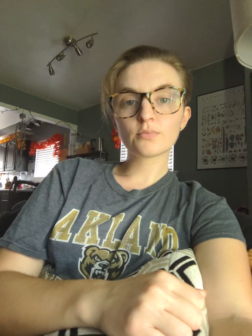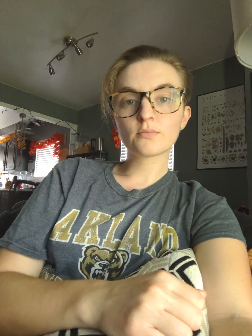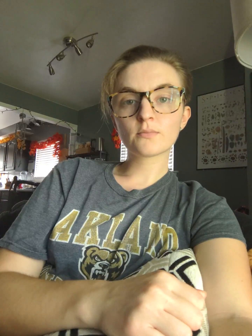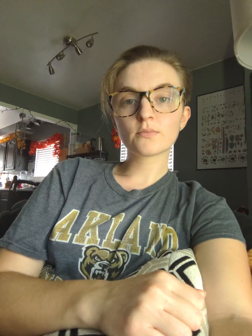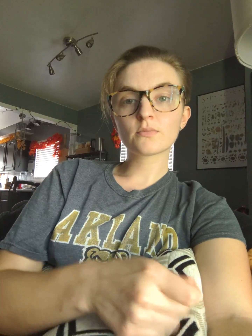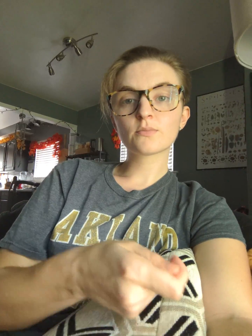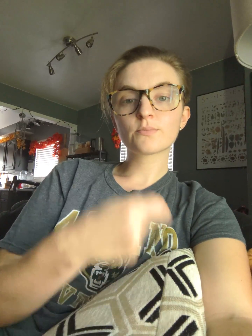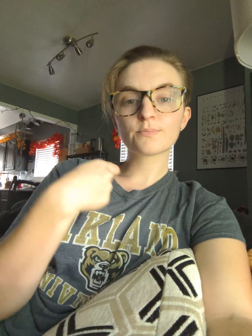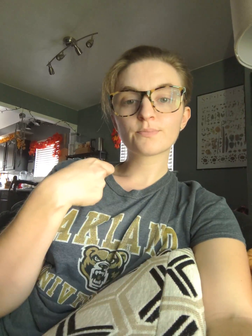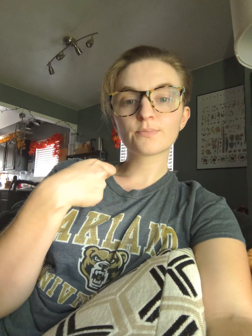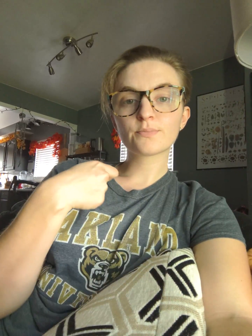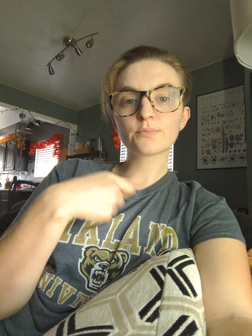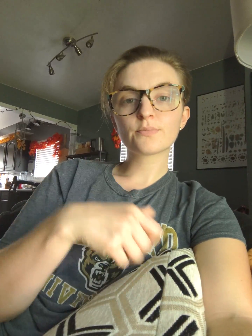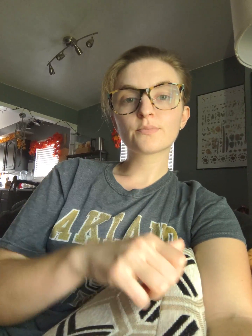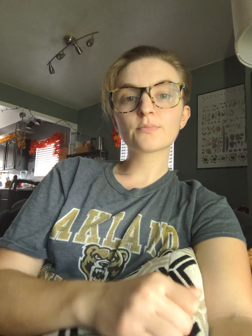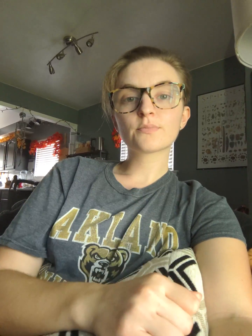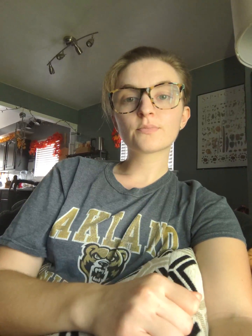pull